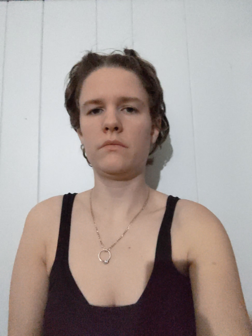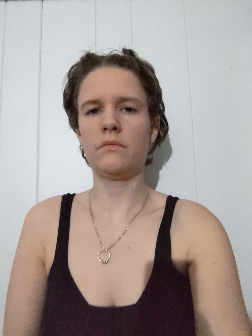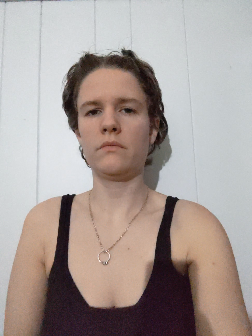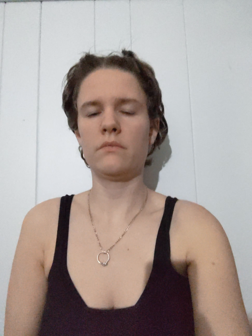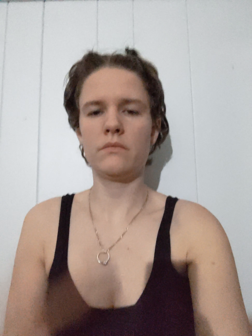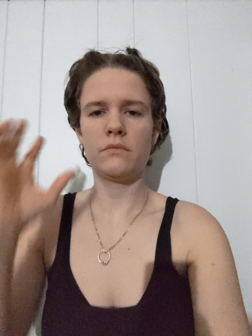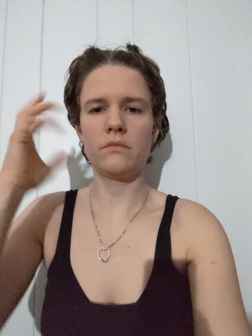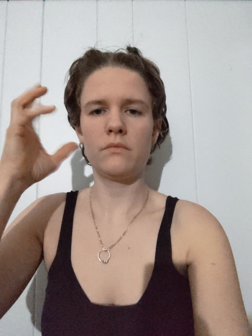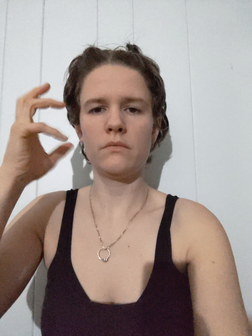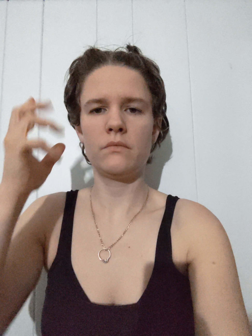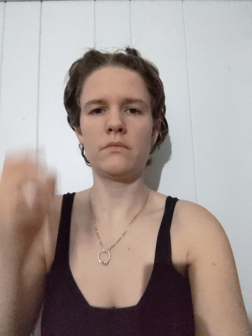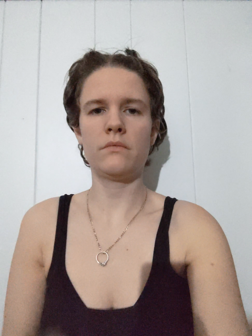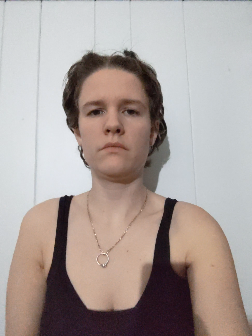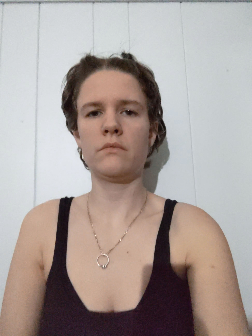radio